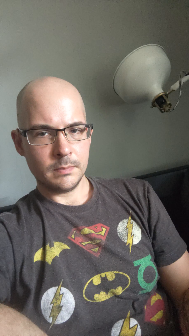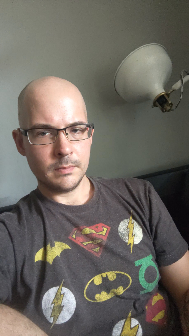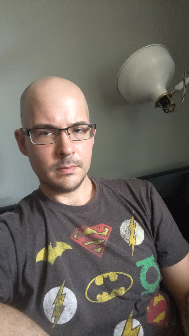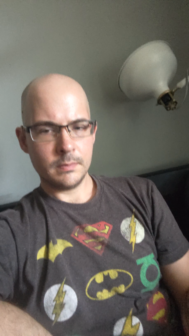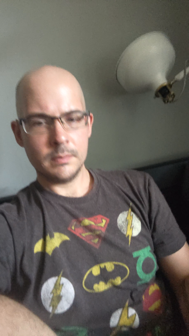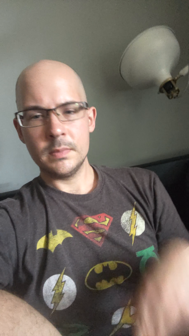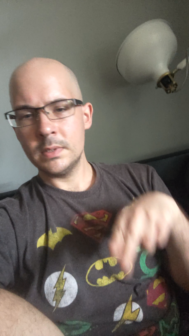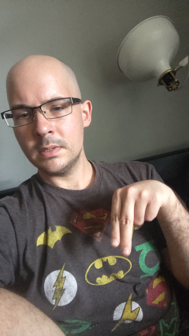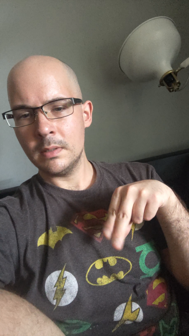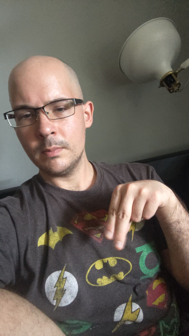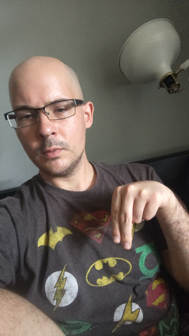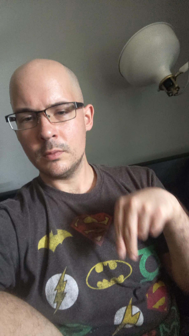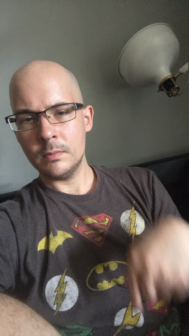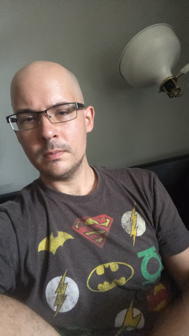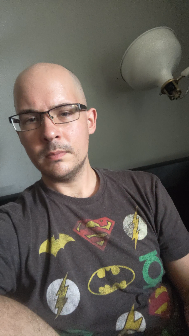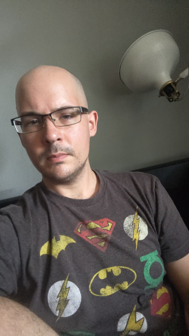diaper